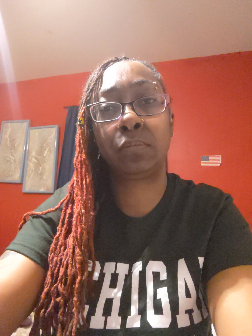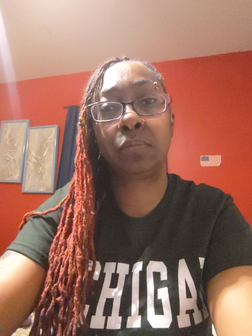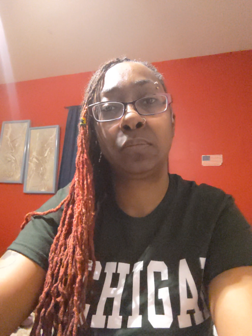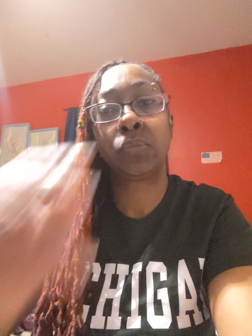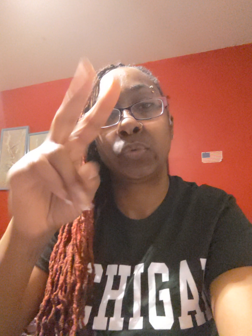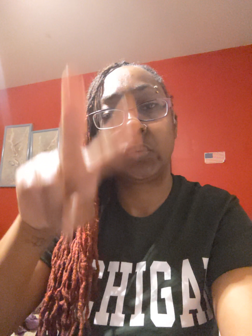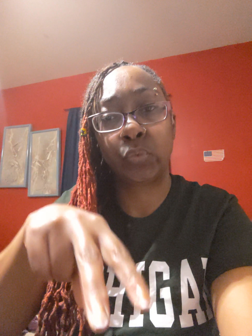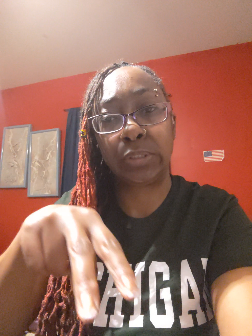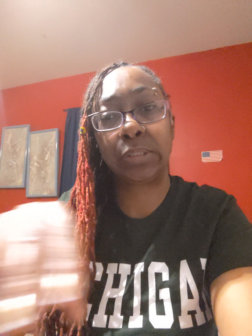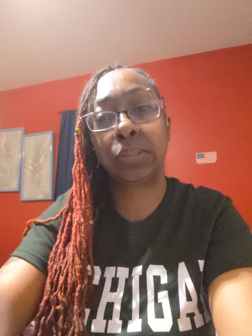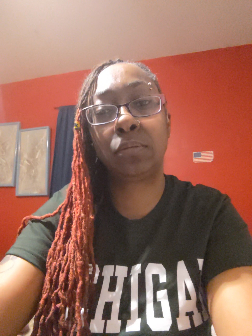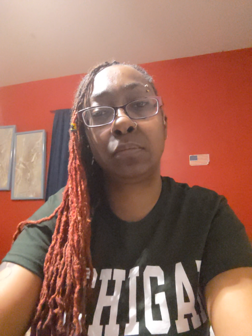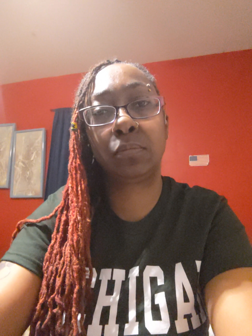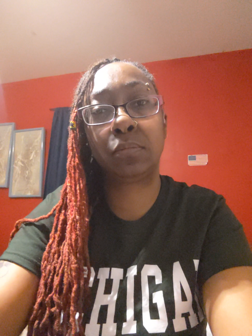read